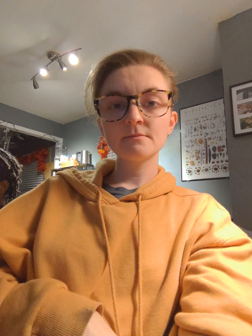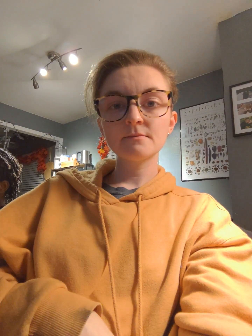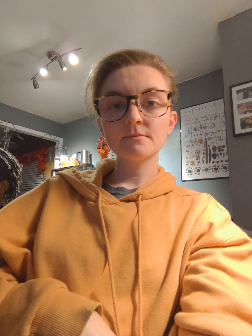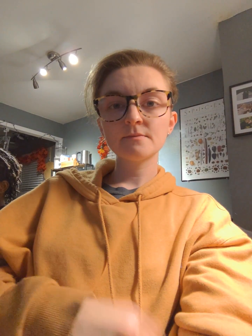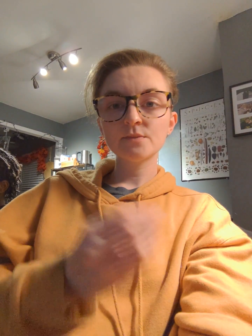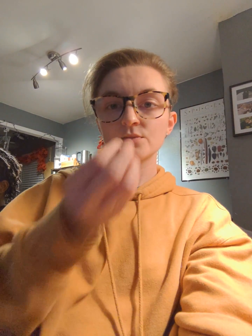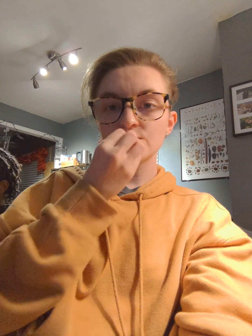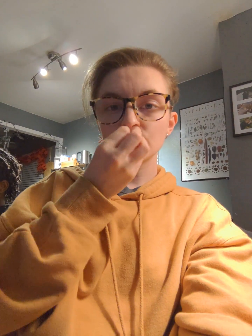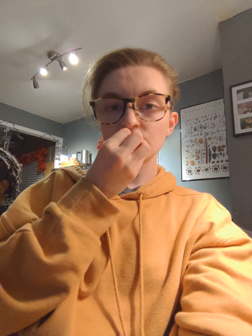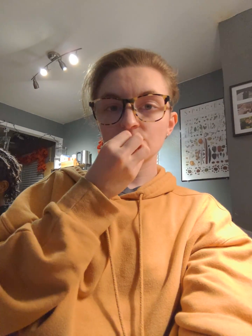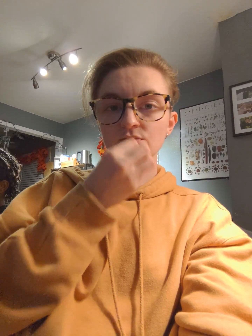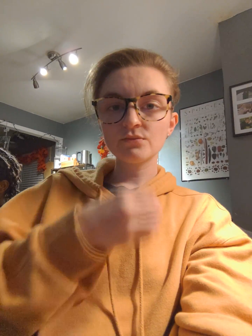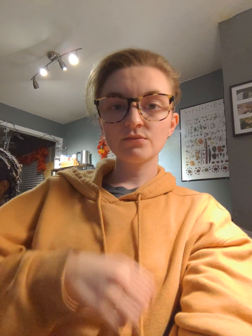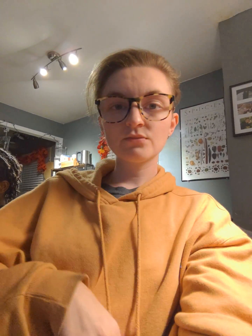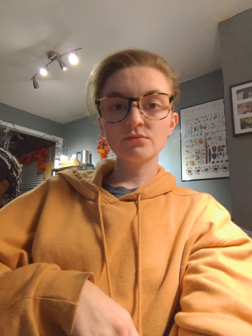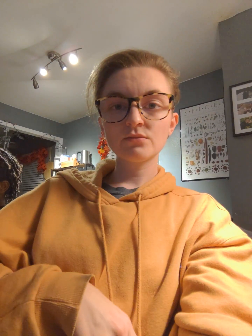eat